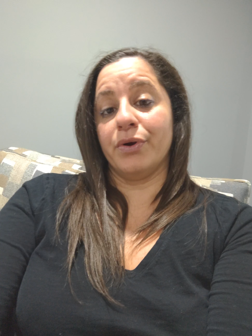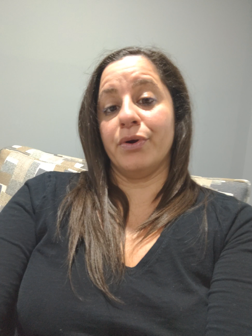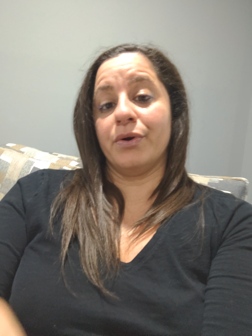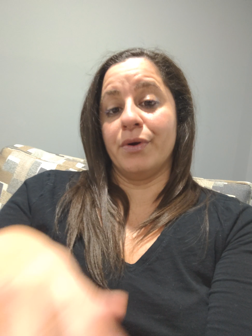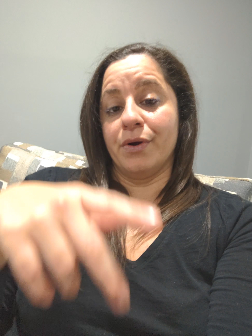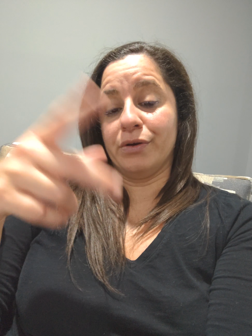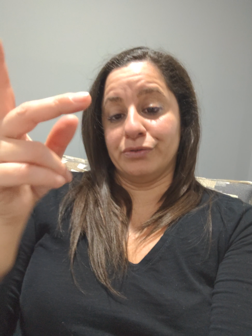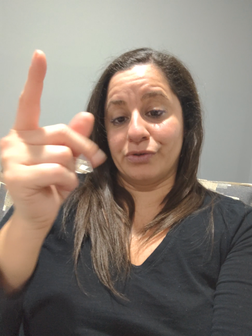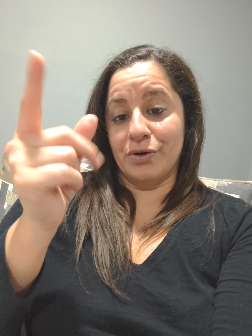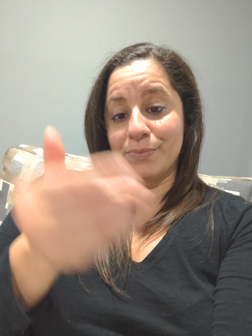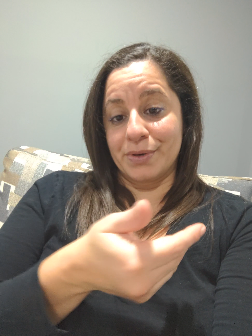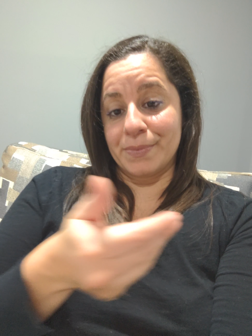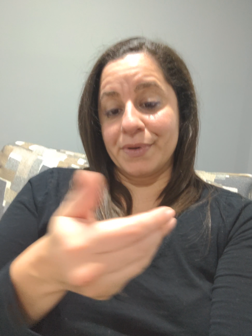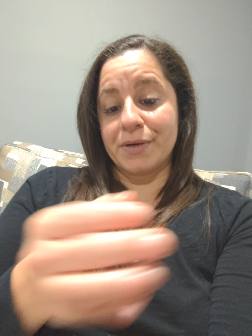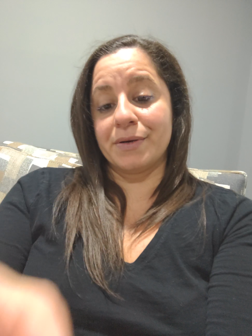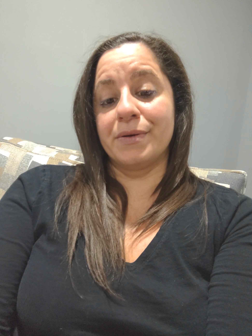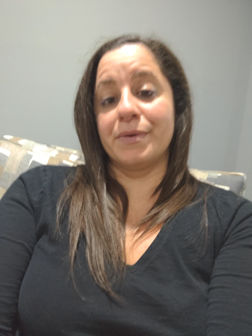puppy